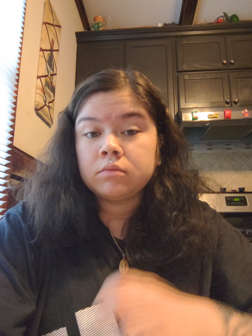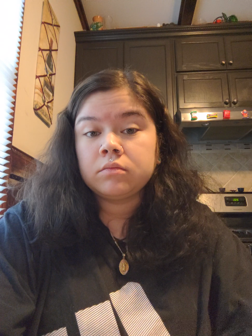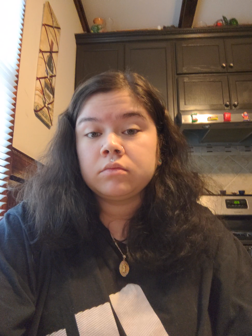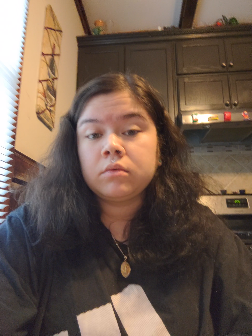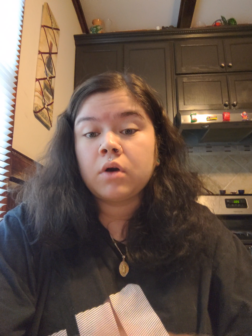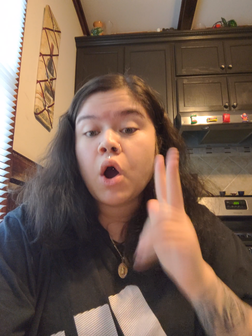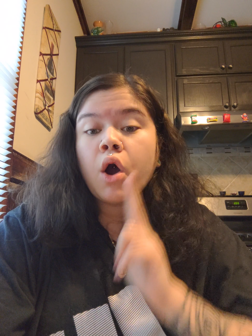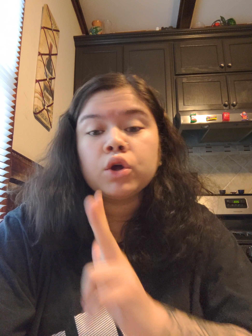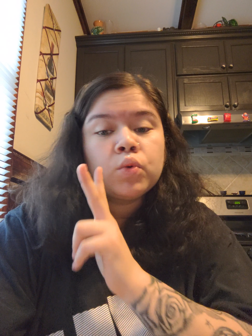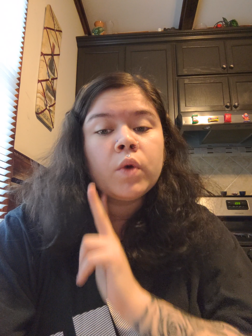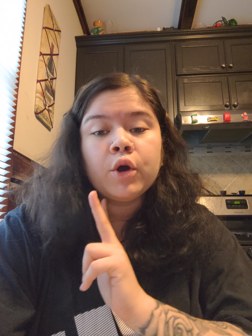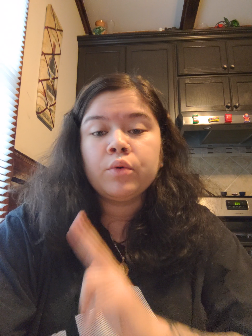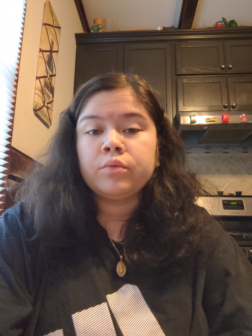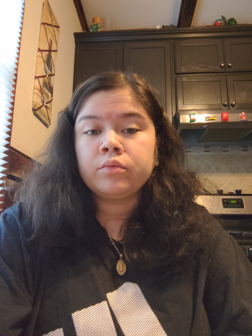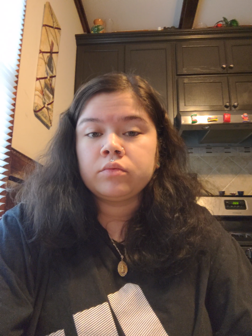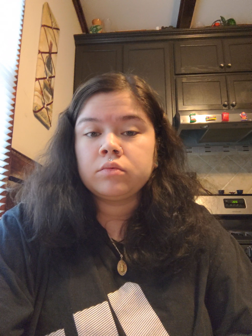underwear